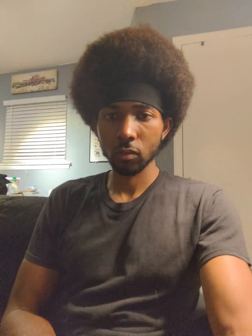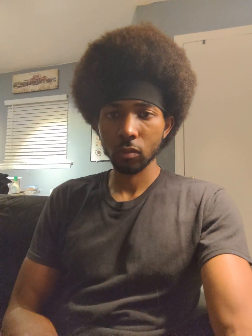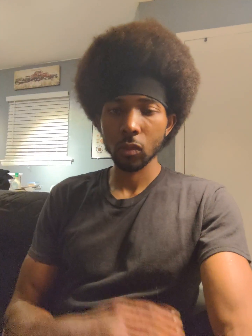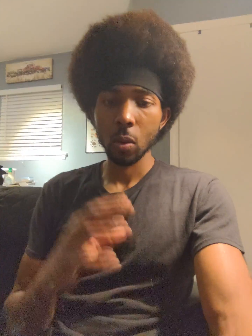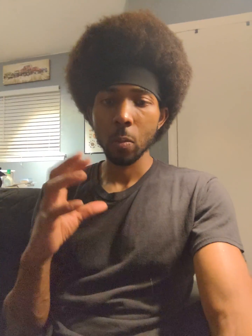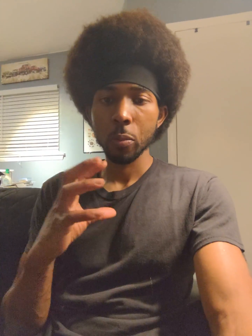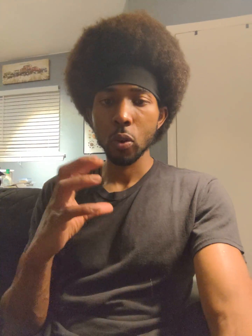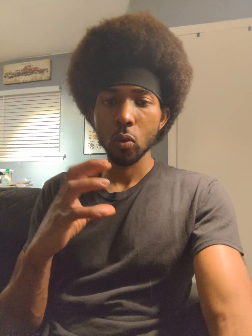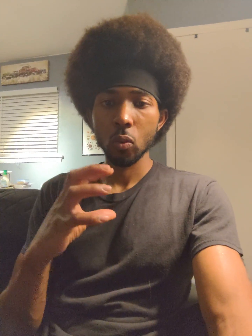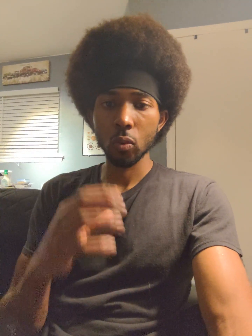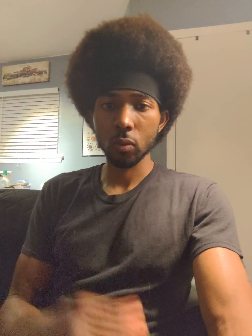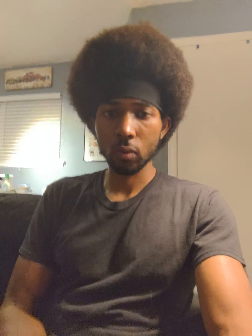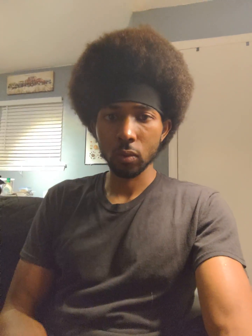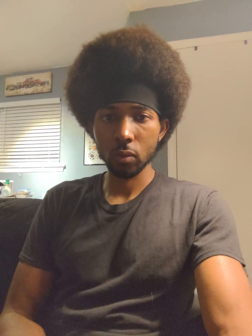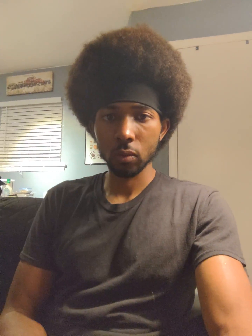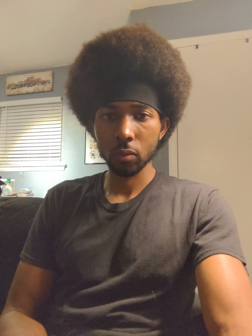ball